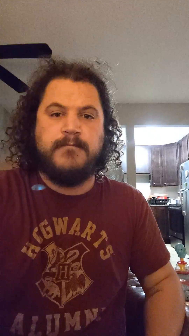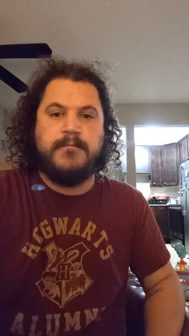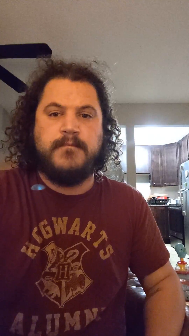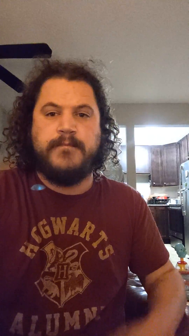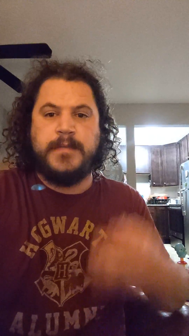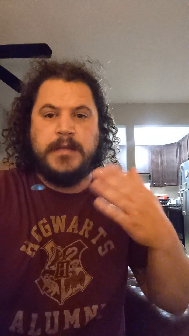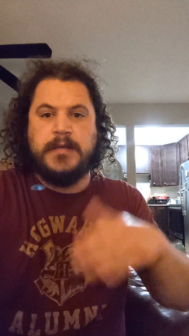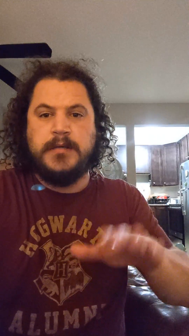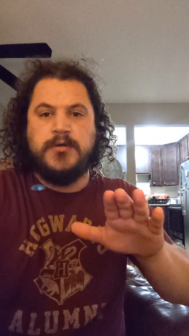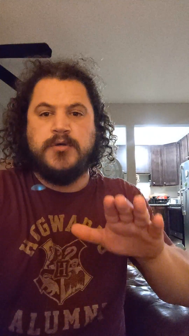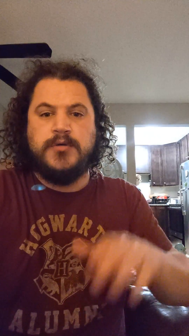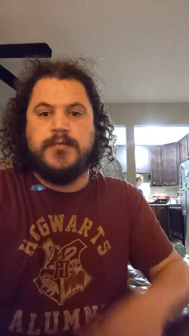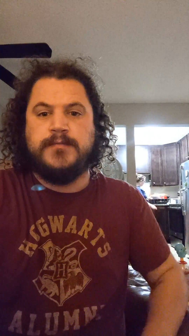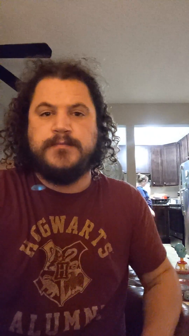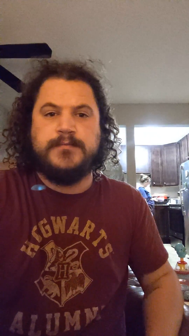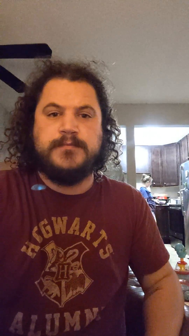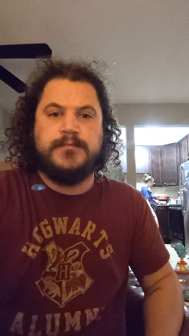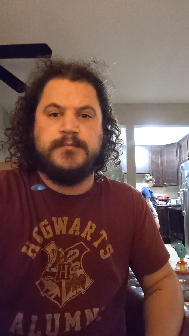enter